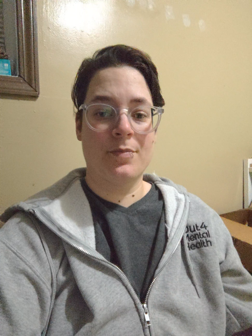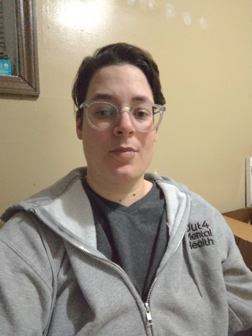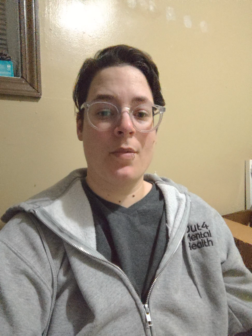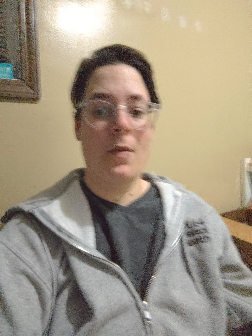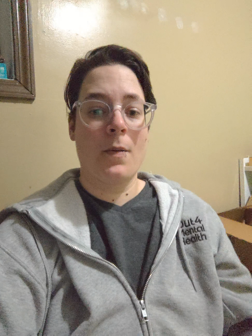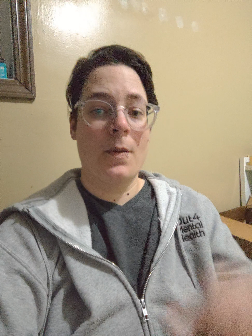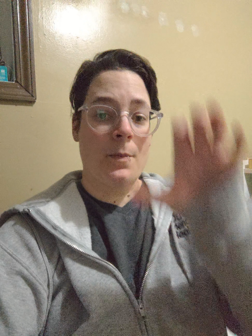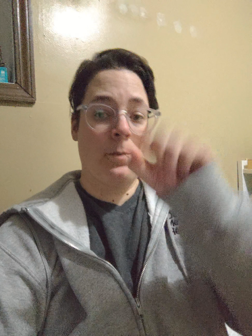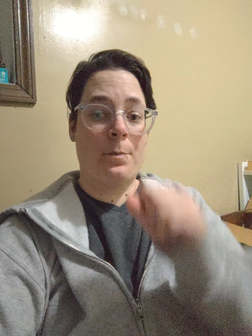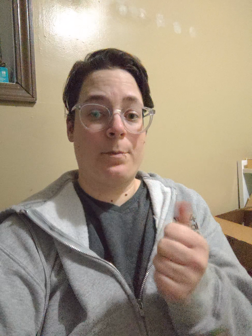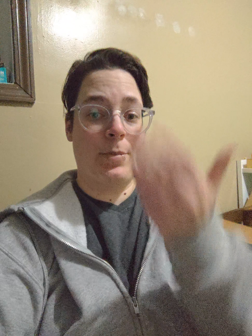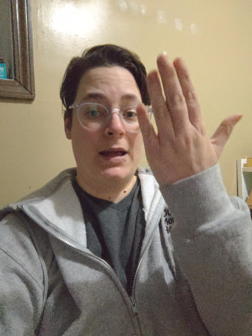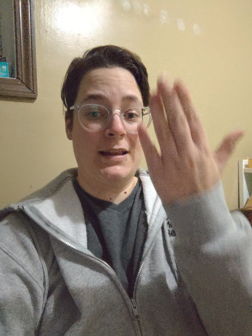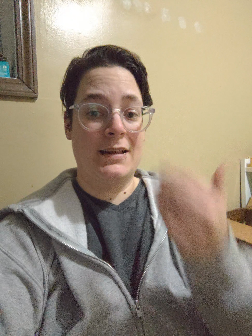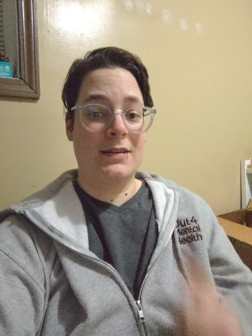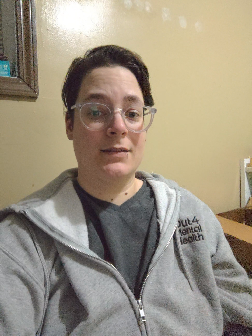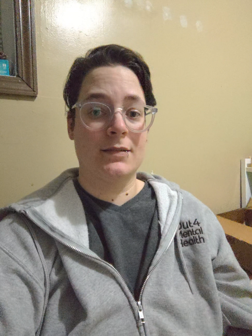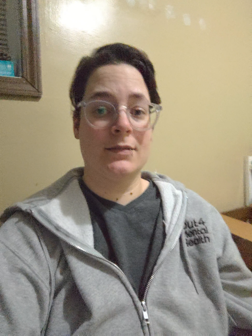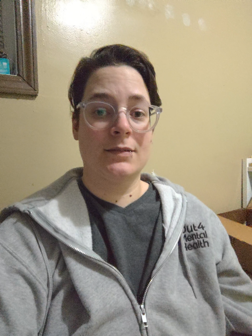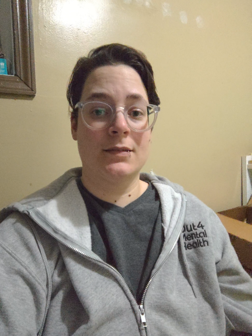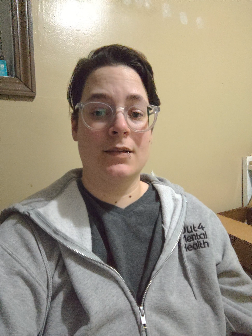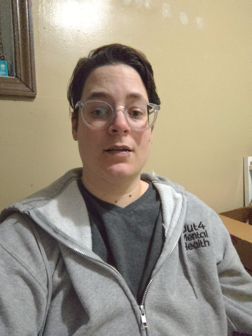mitten